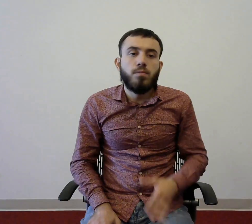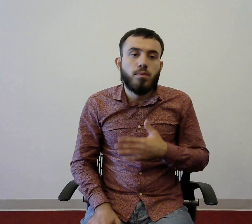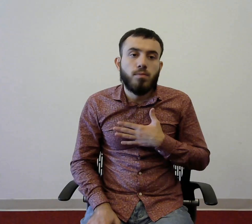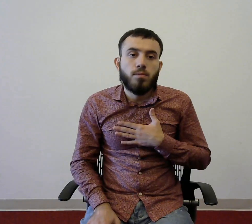mən